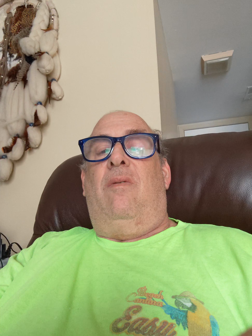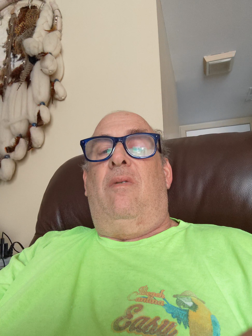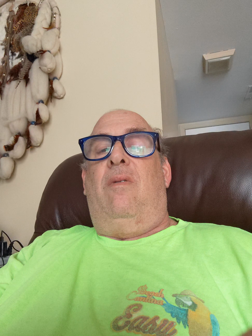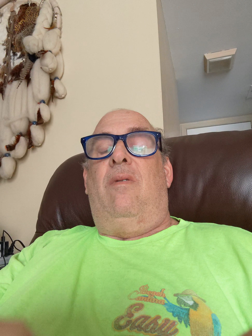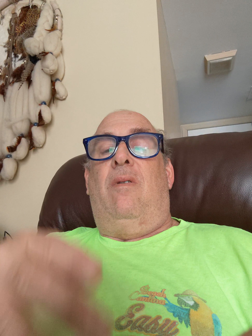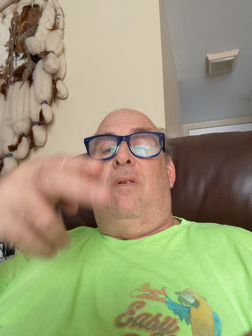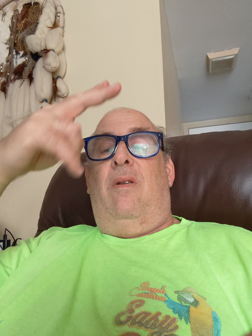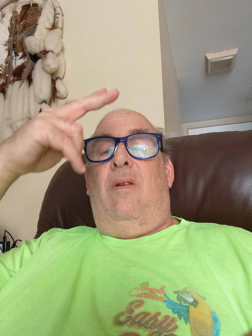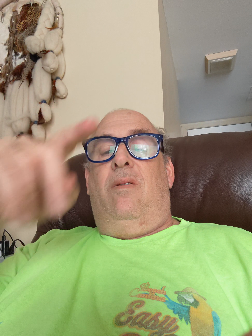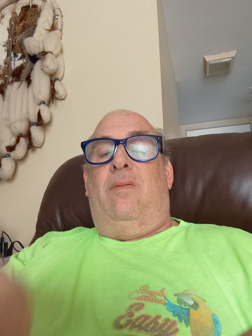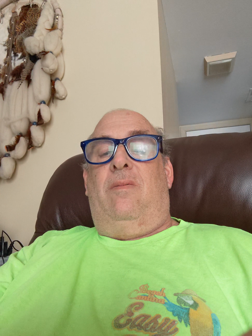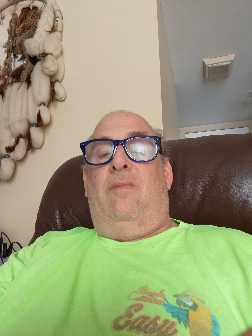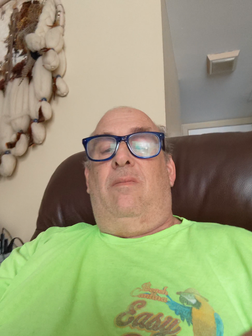high